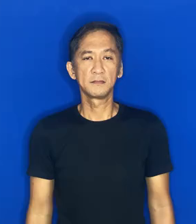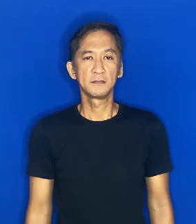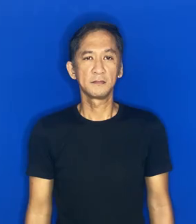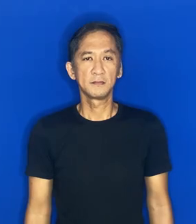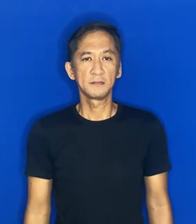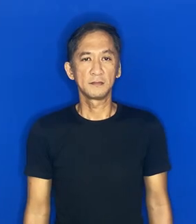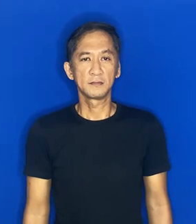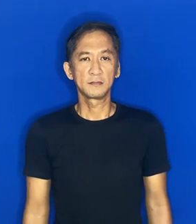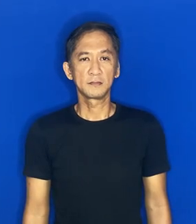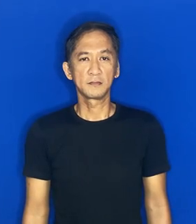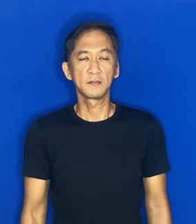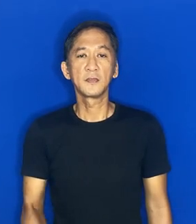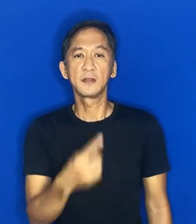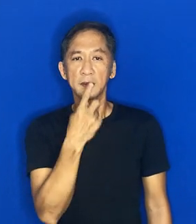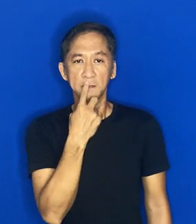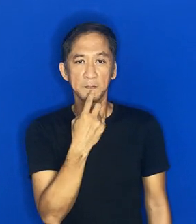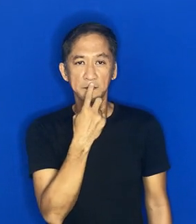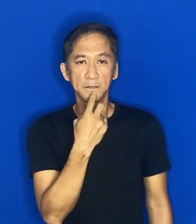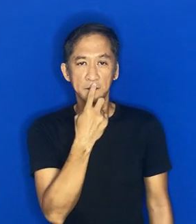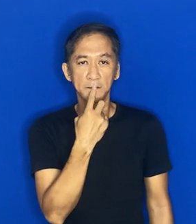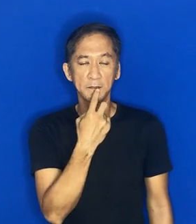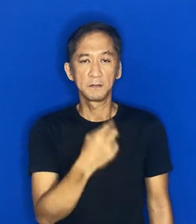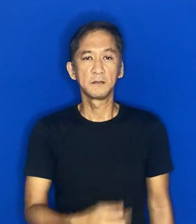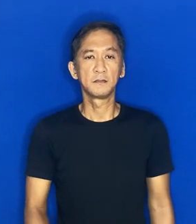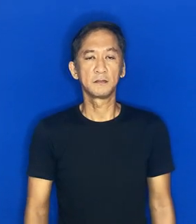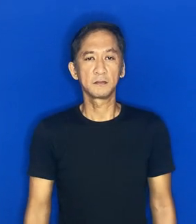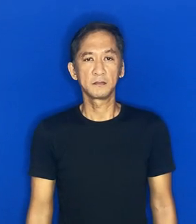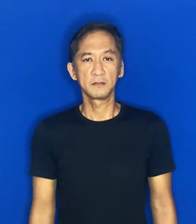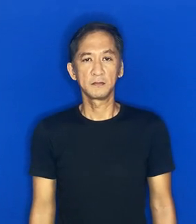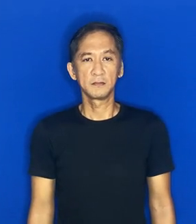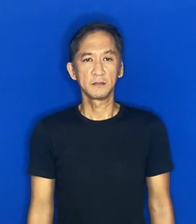red